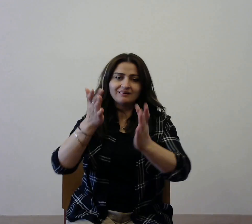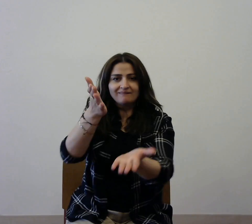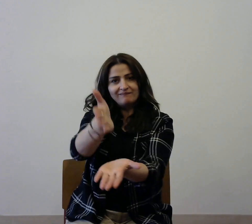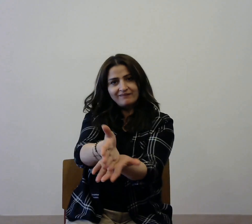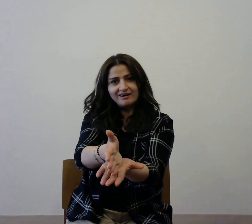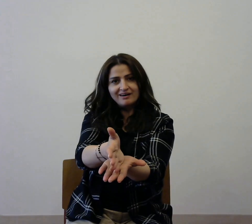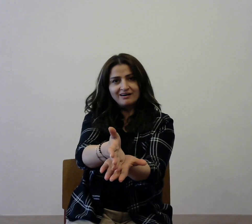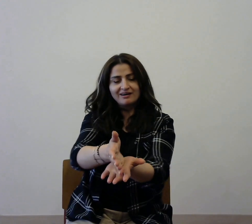var